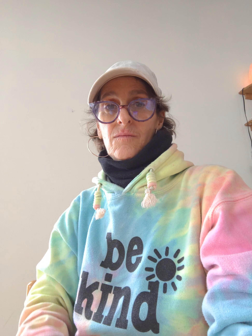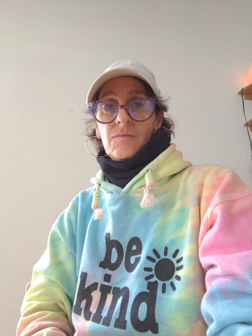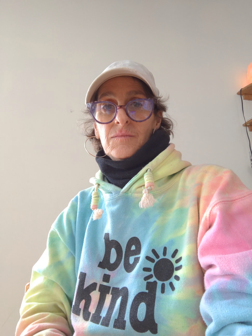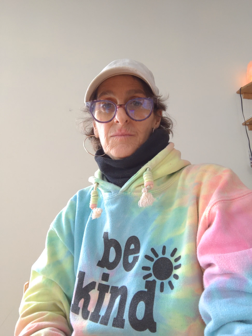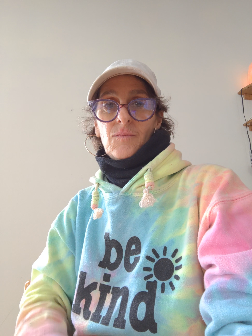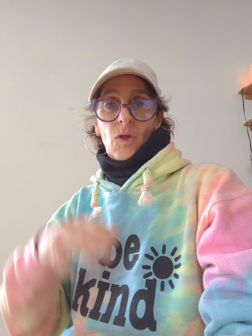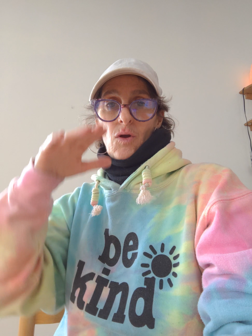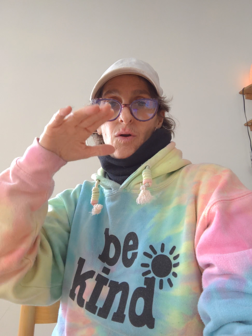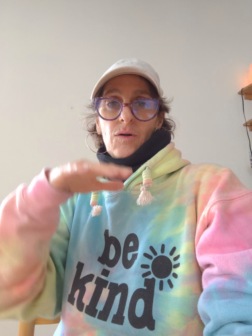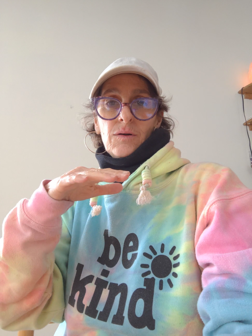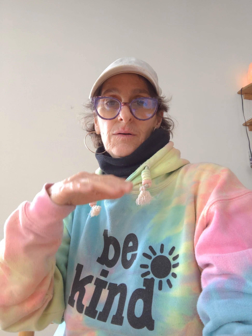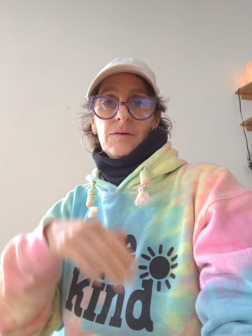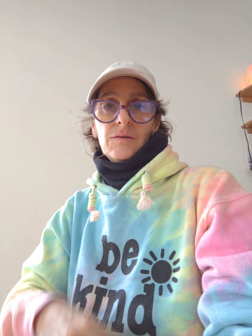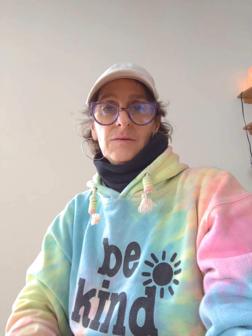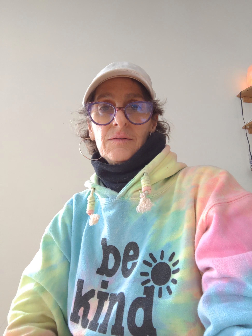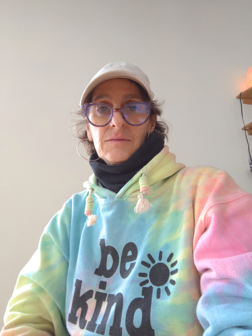on